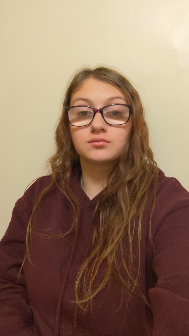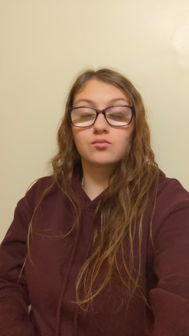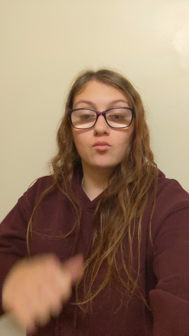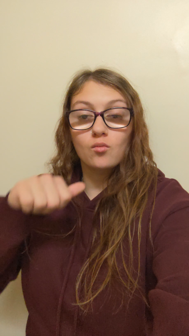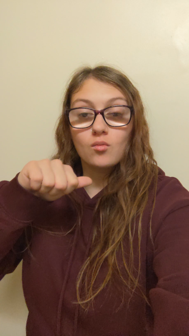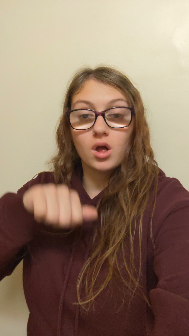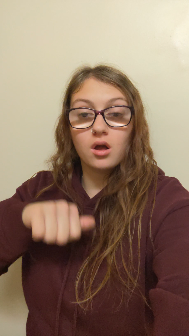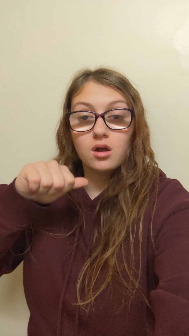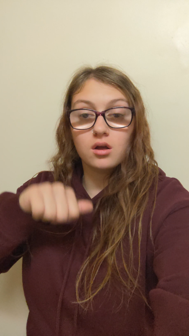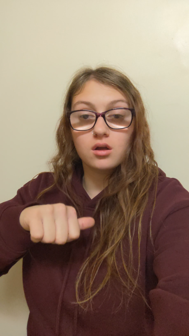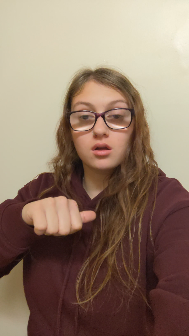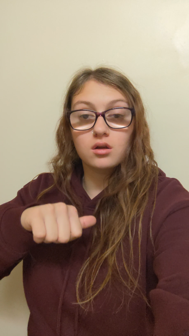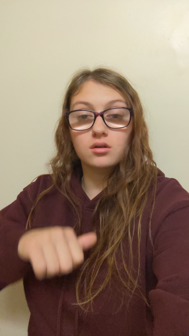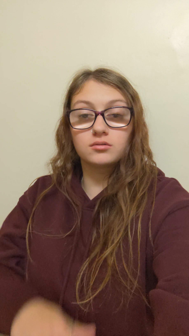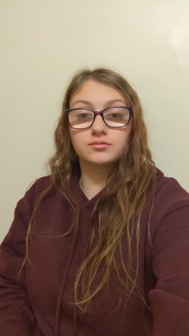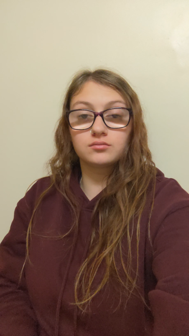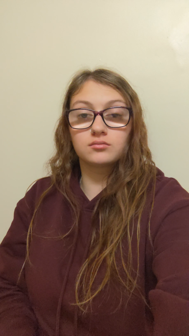rock